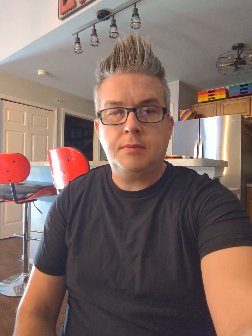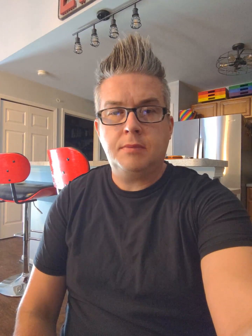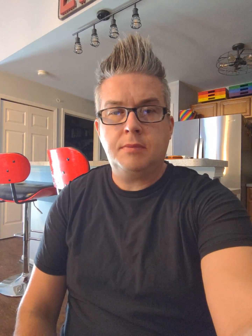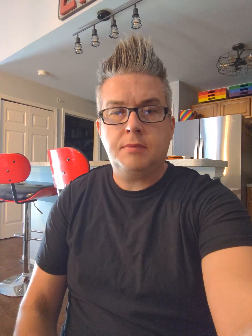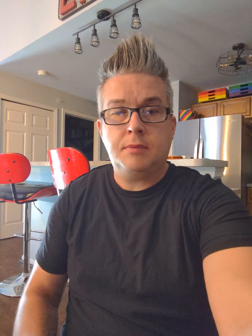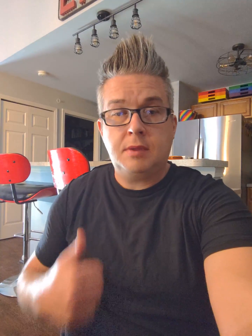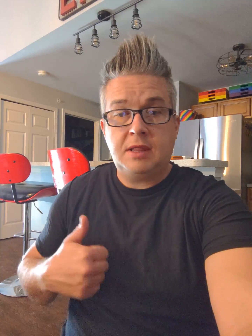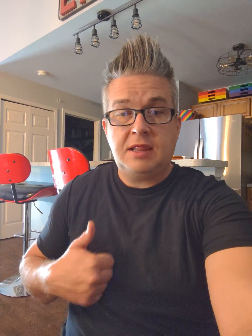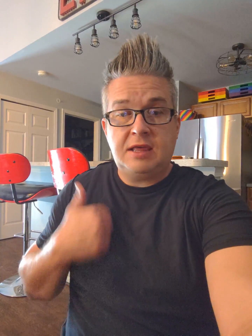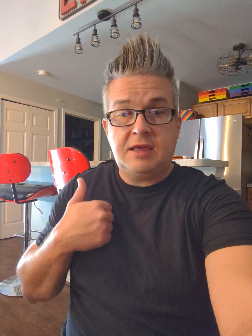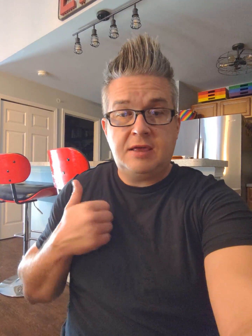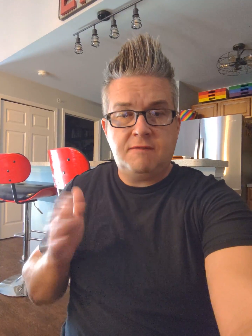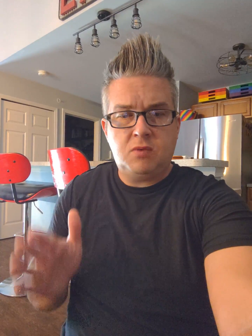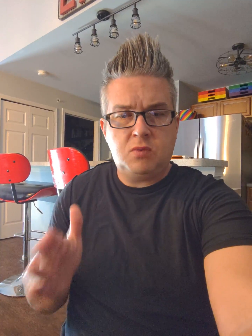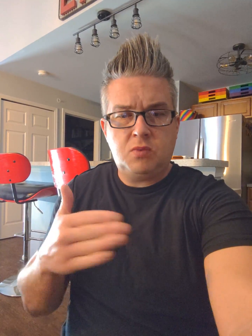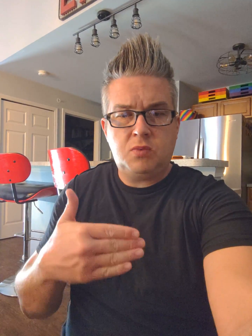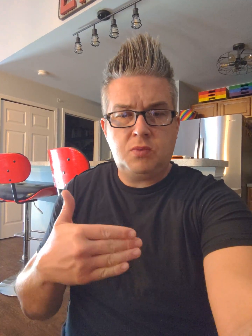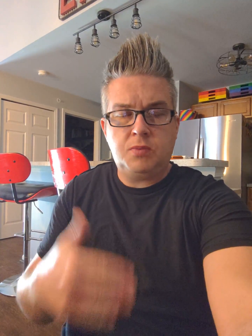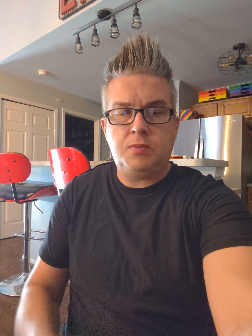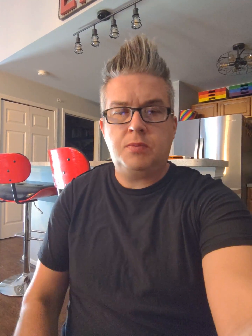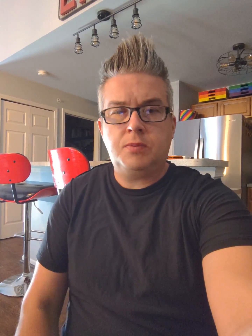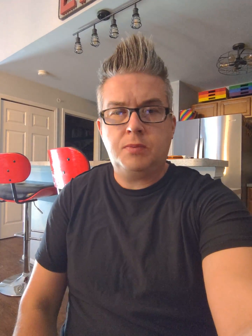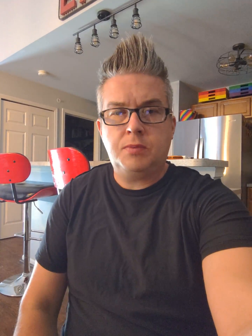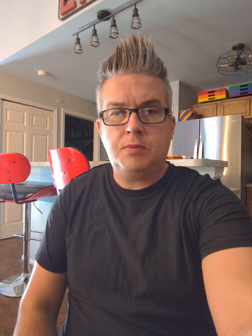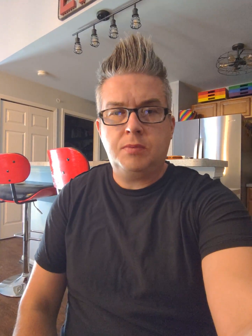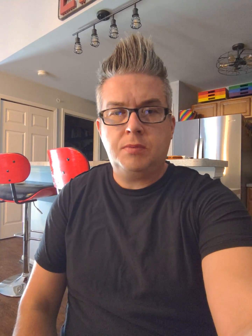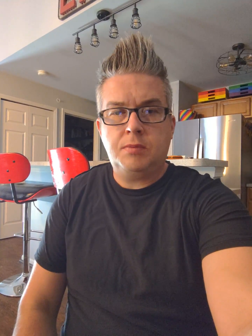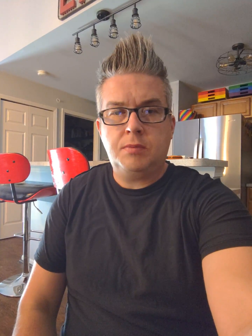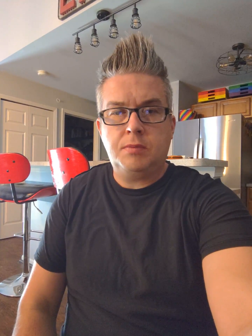living room